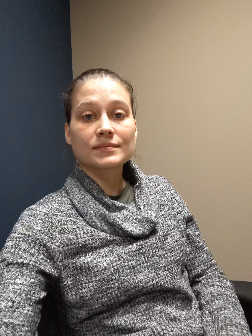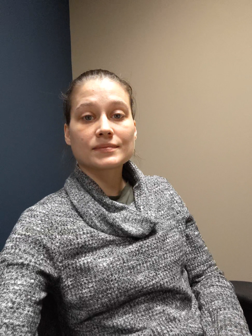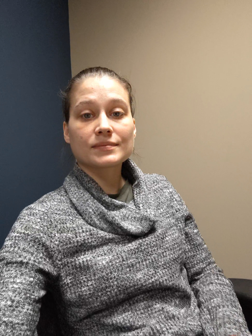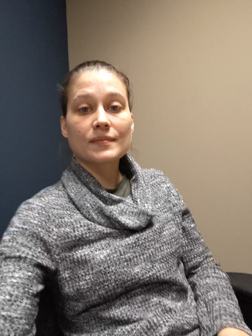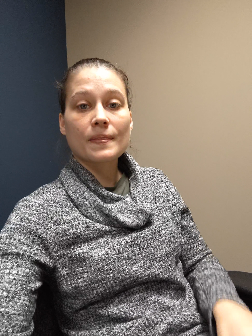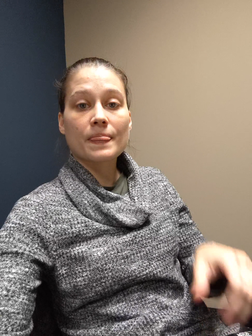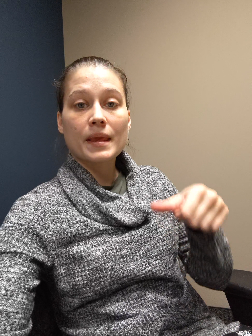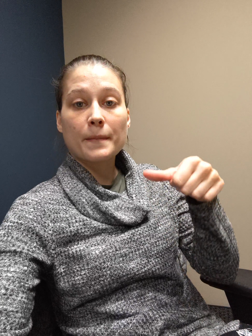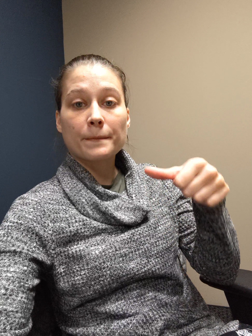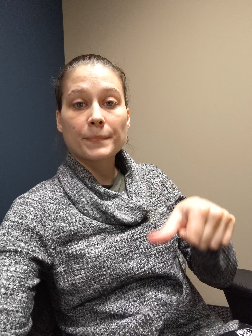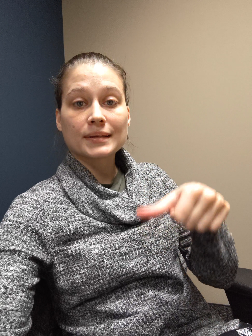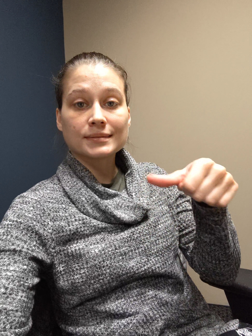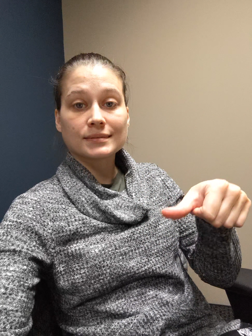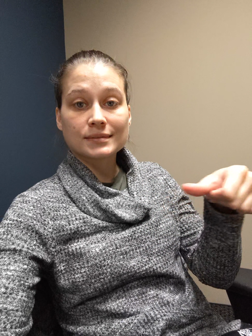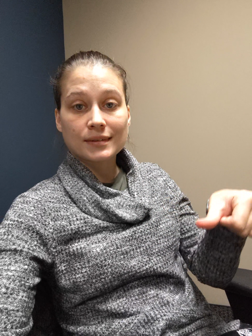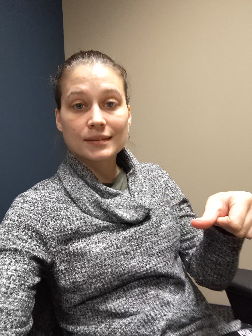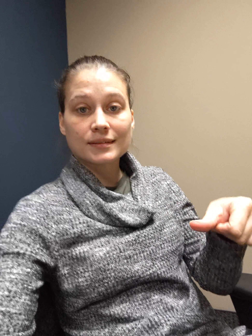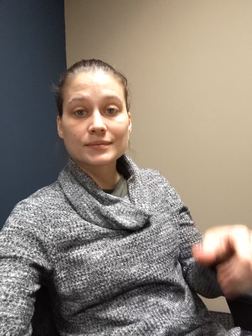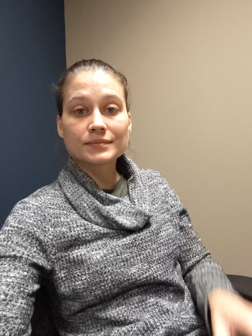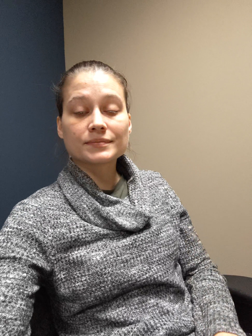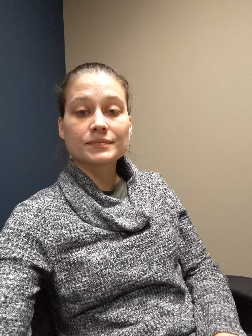puzzle